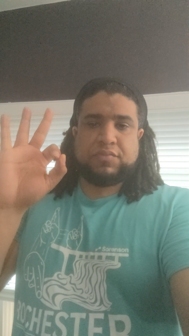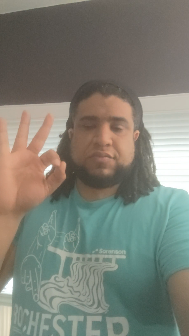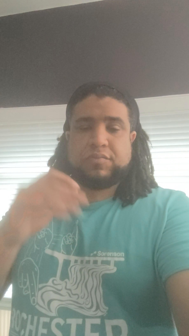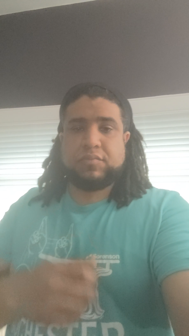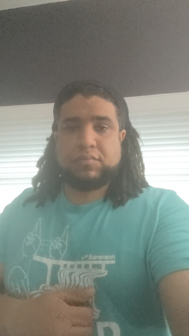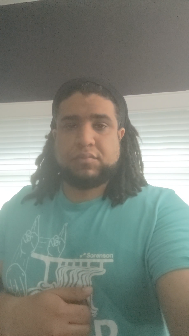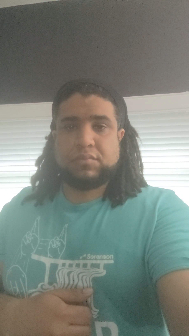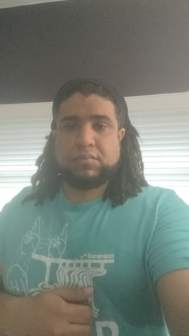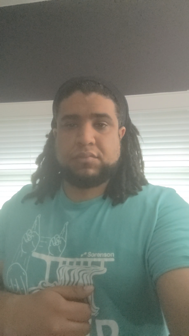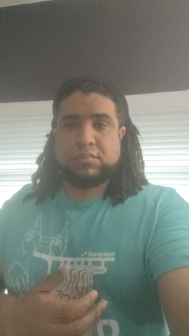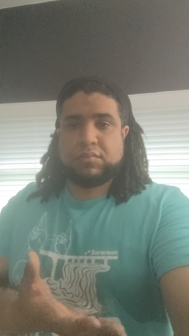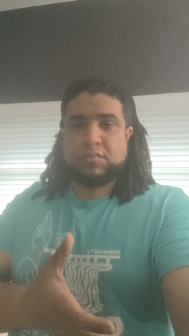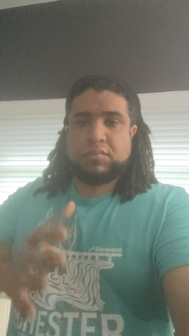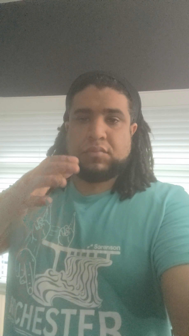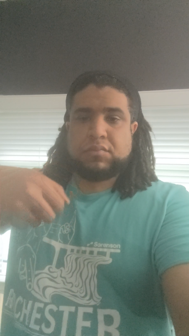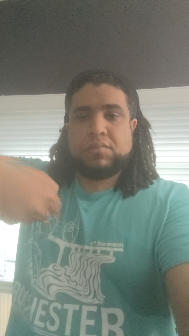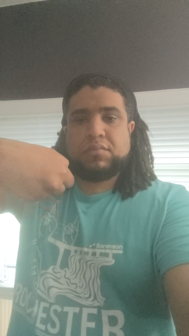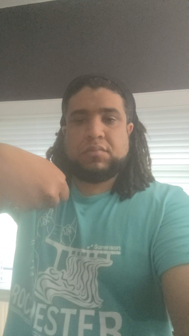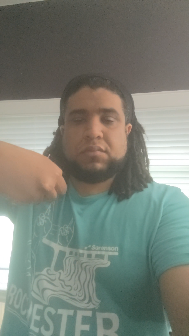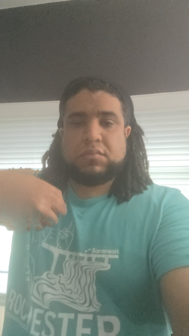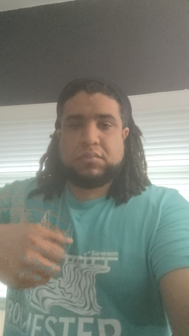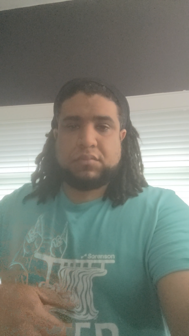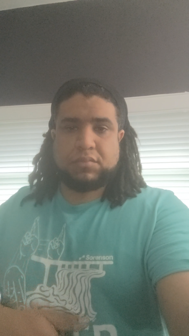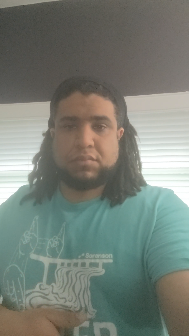basket